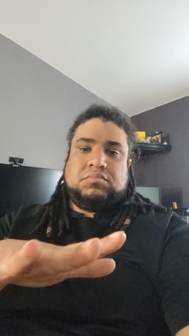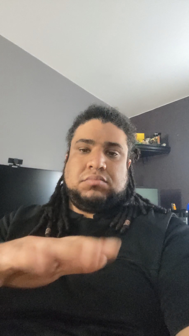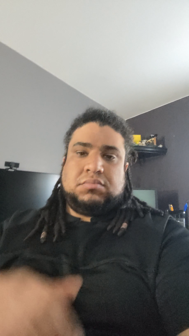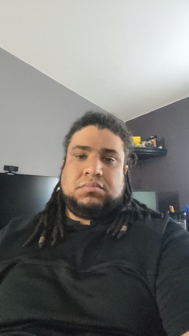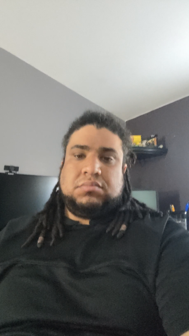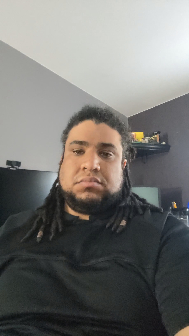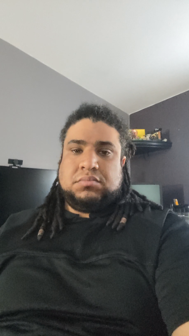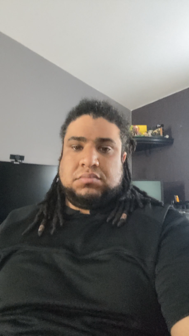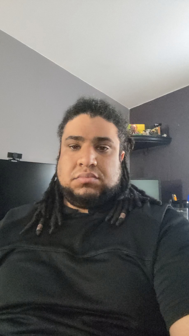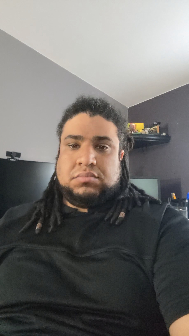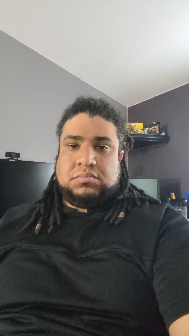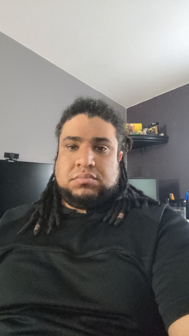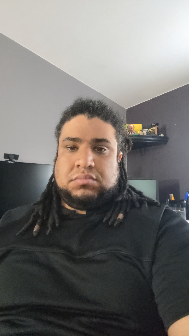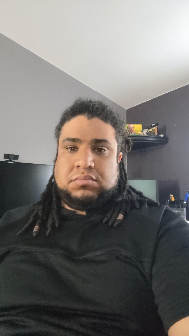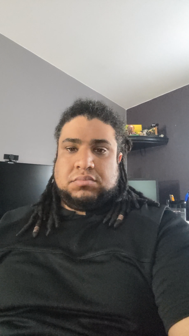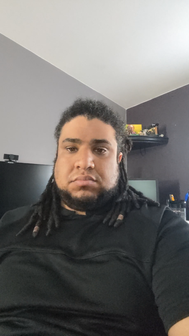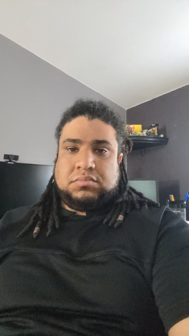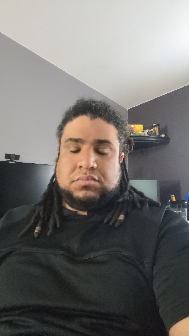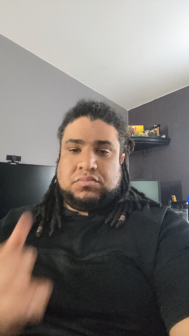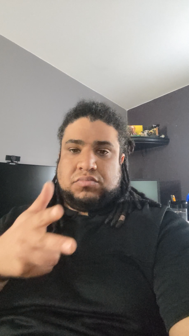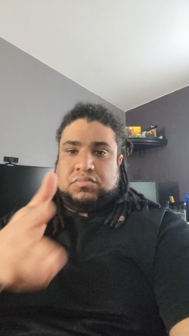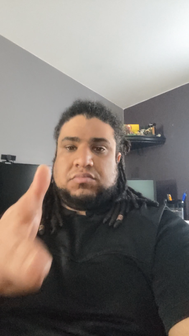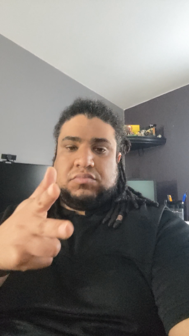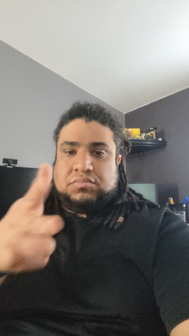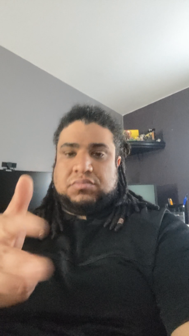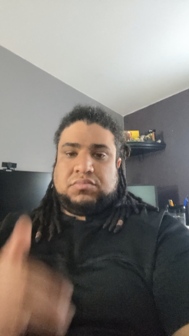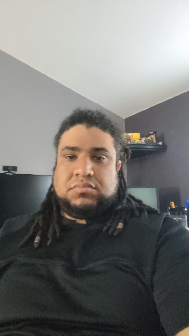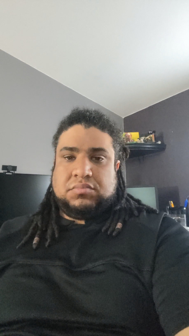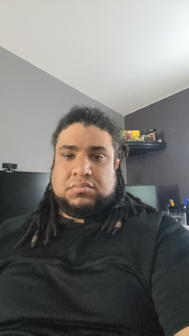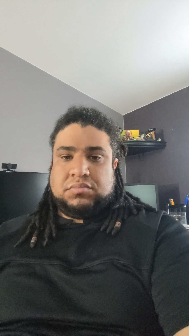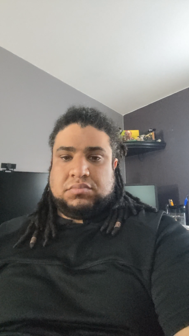garage